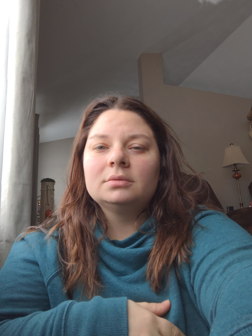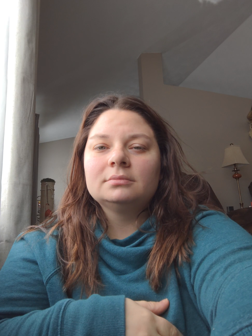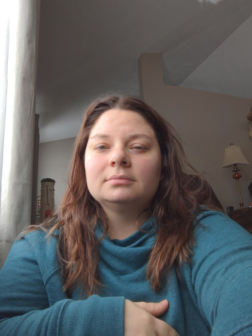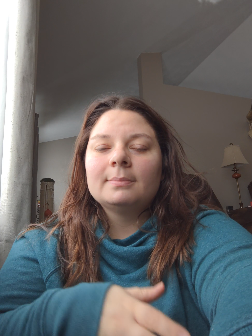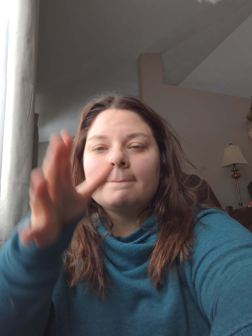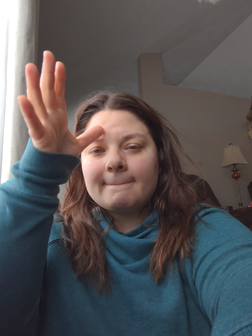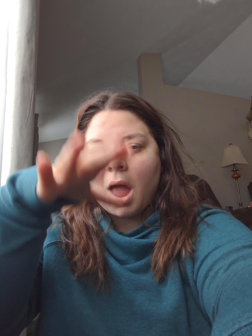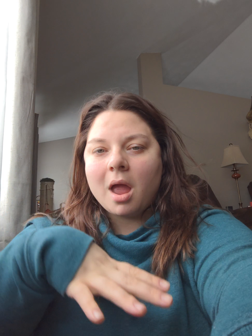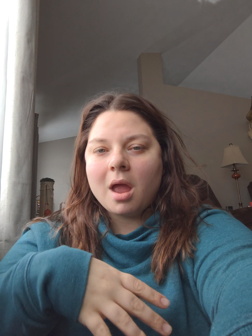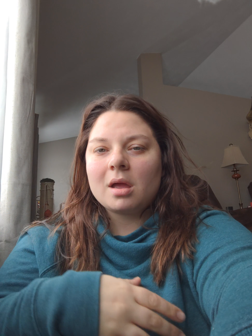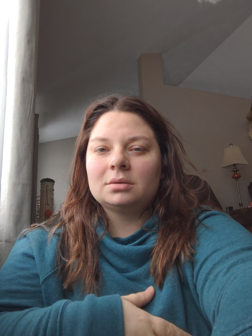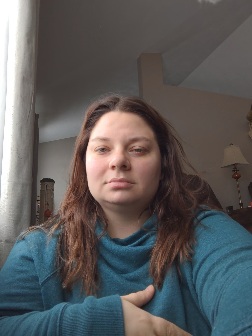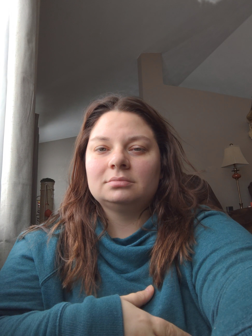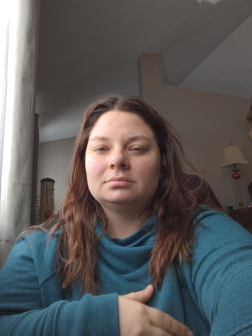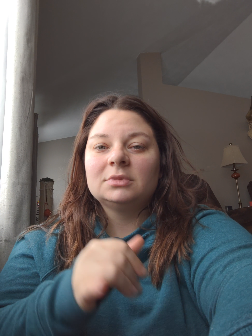man